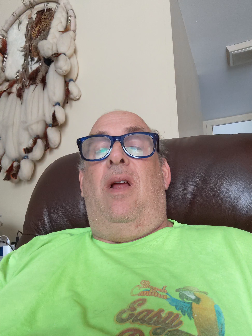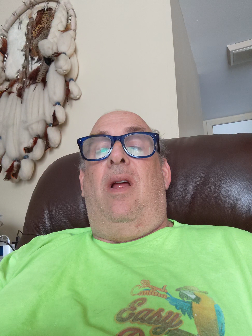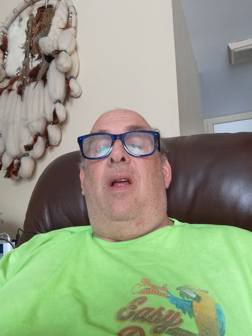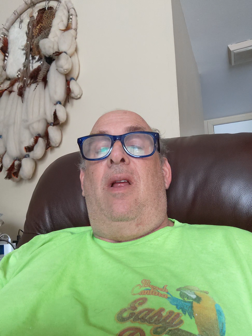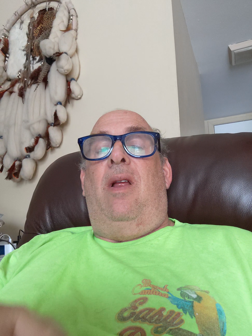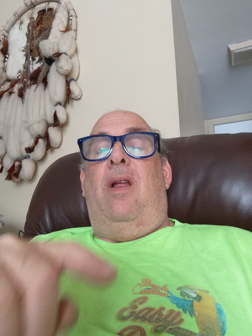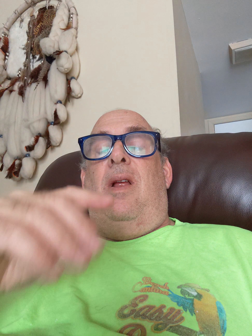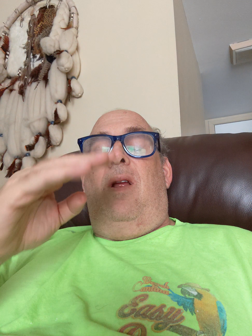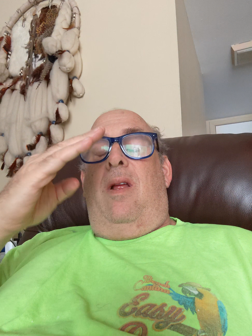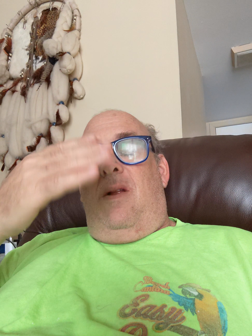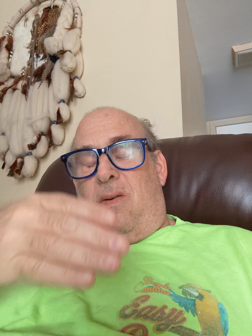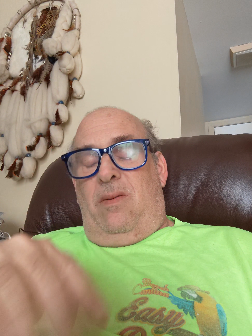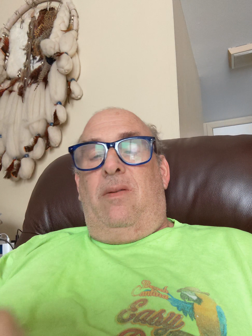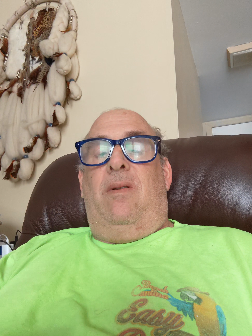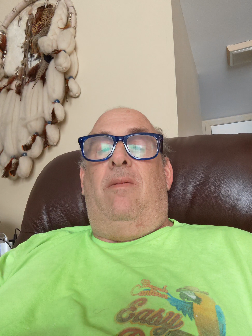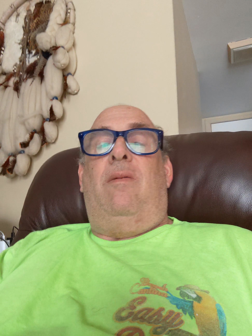sleepy